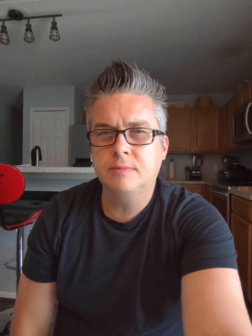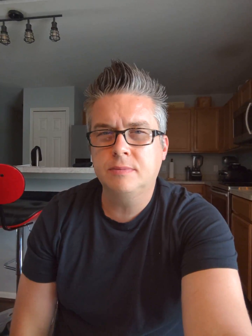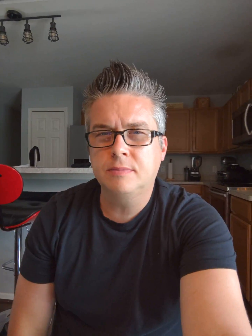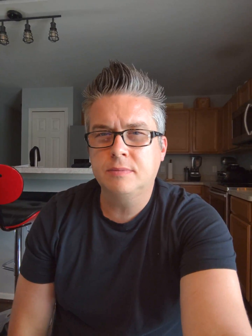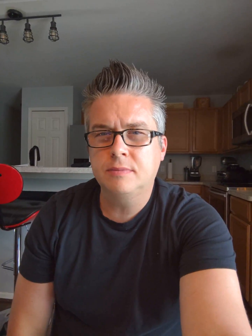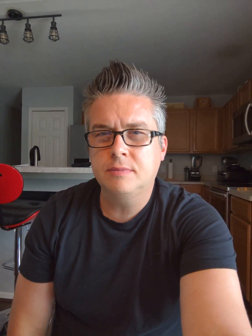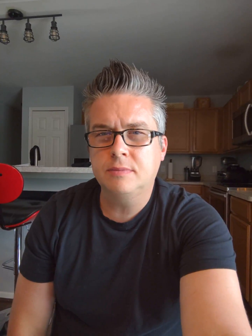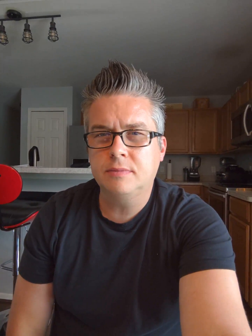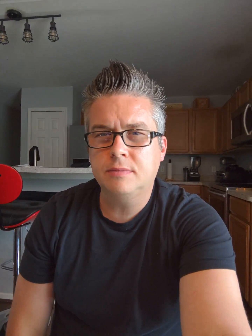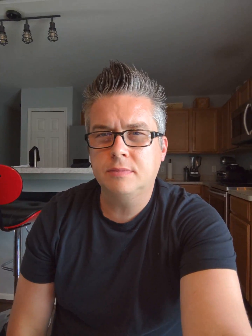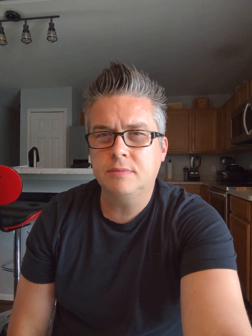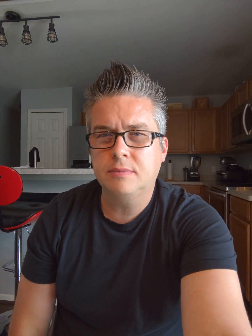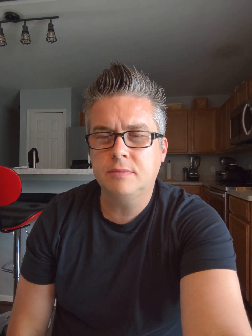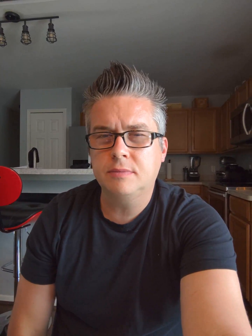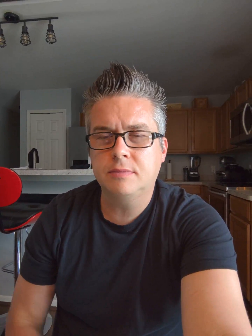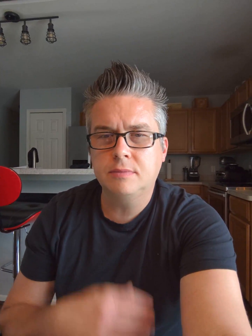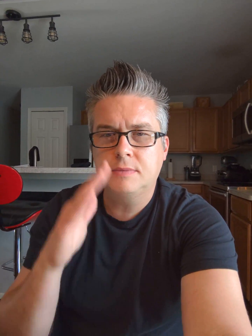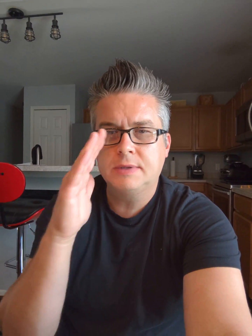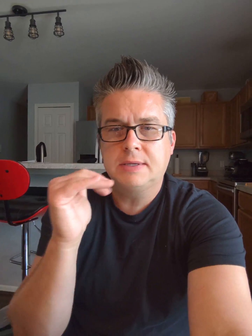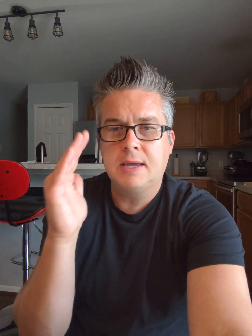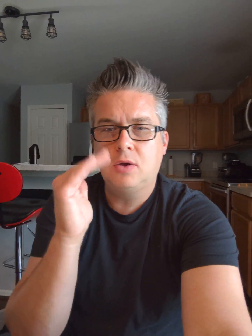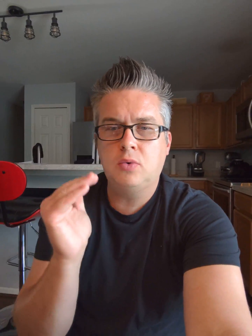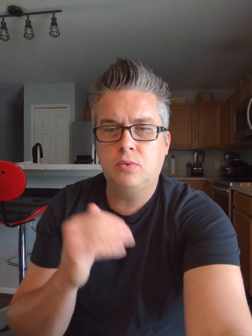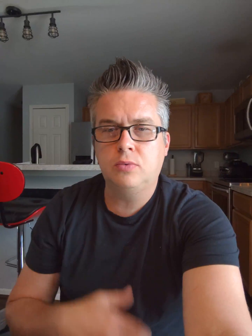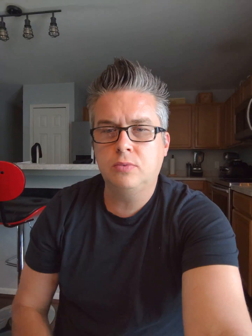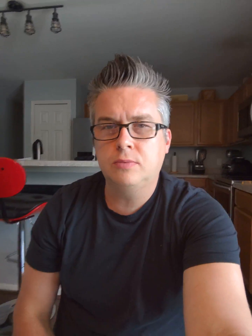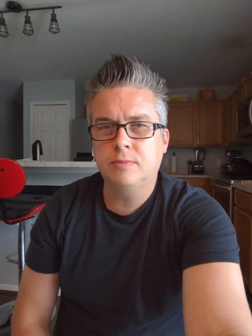downtown